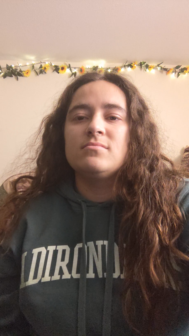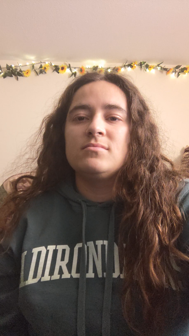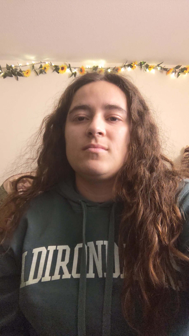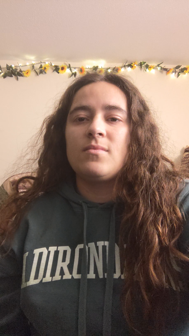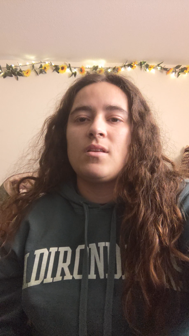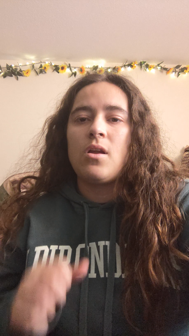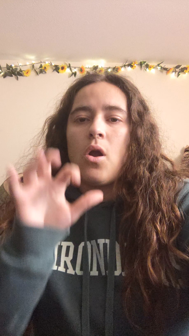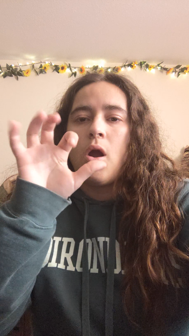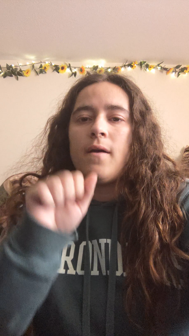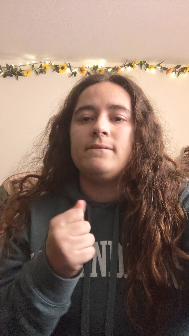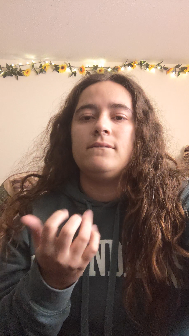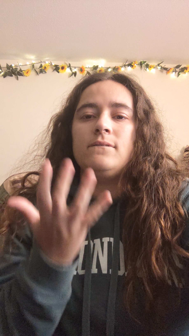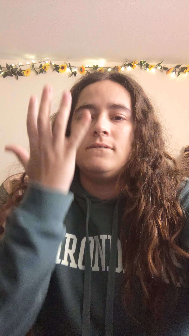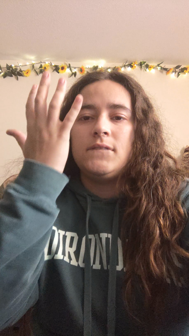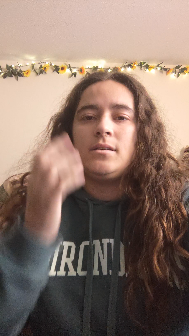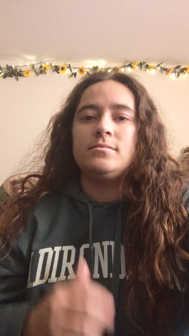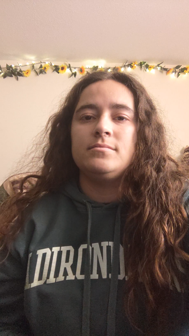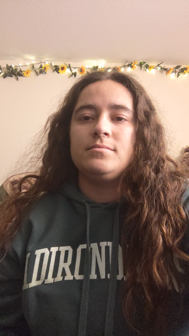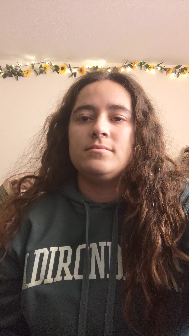gloves